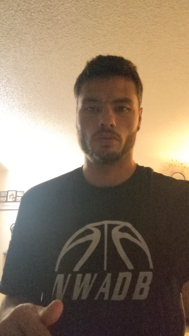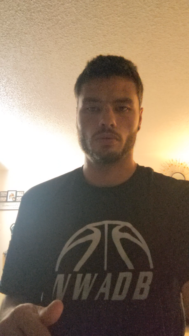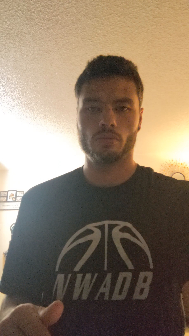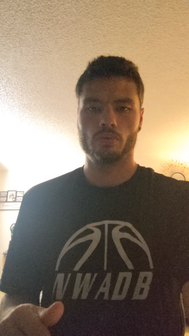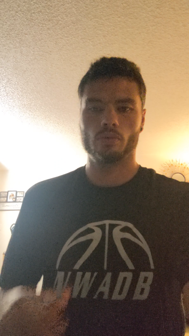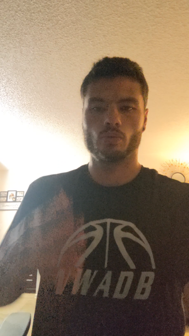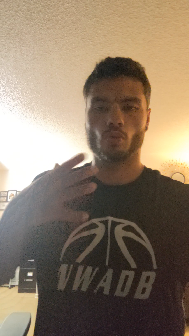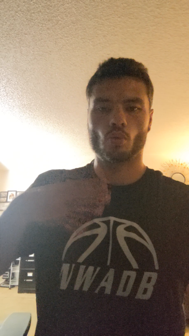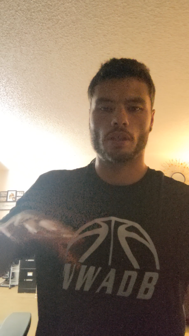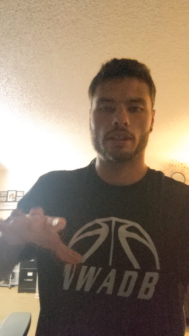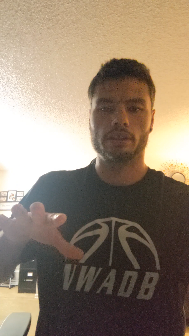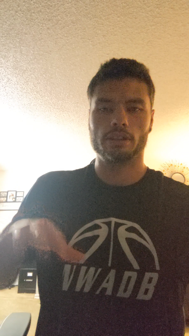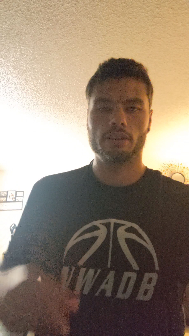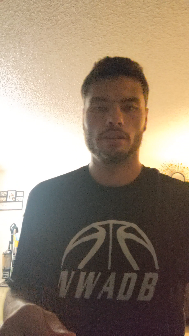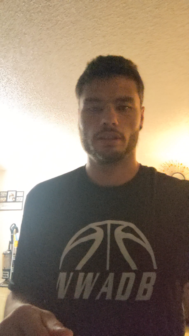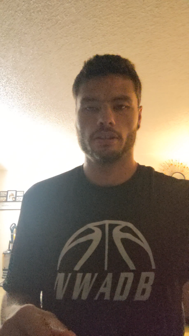dress